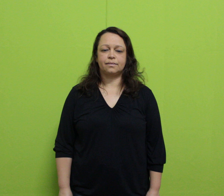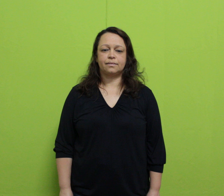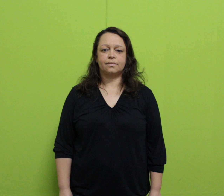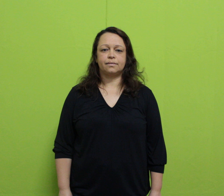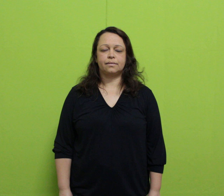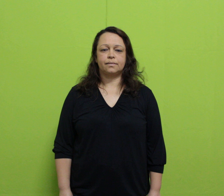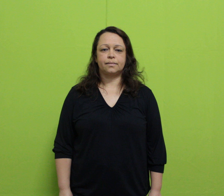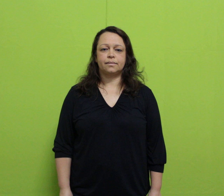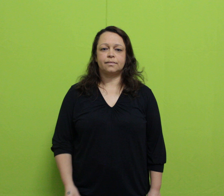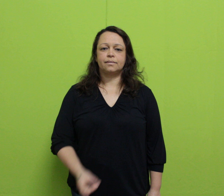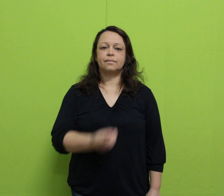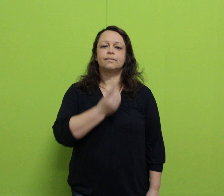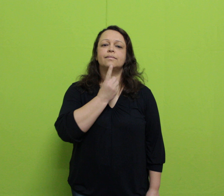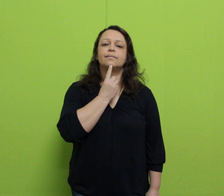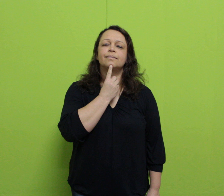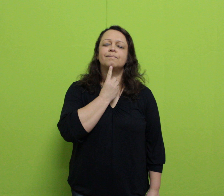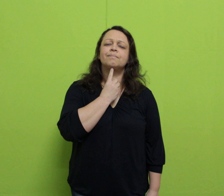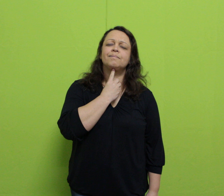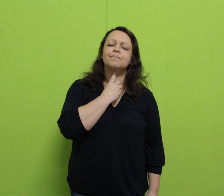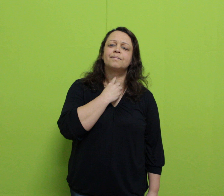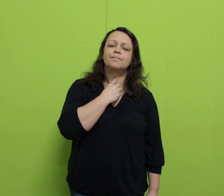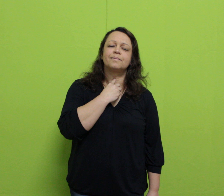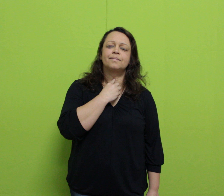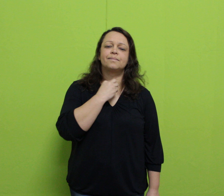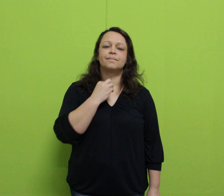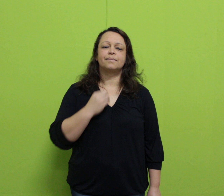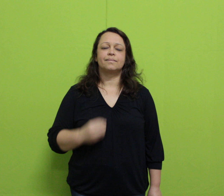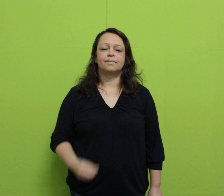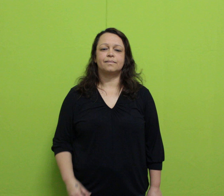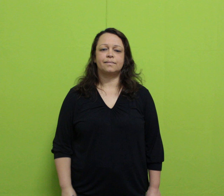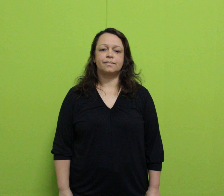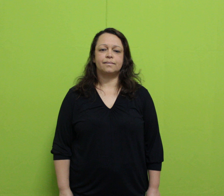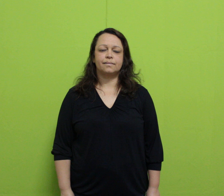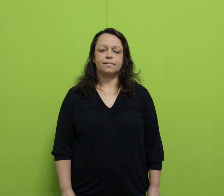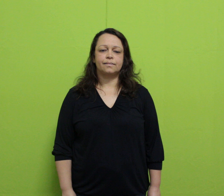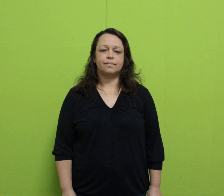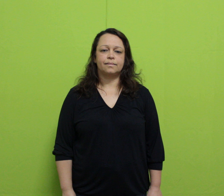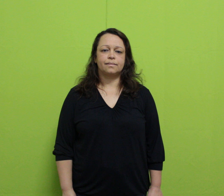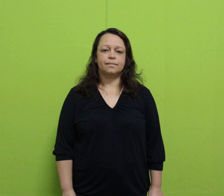vontade